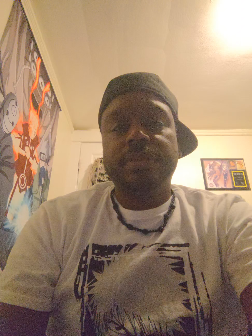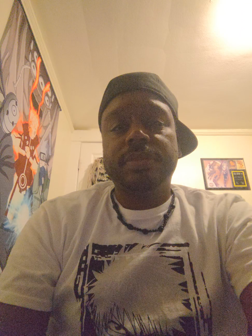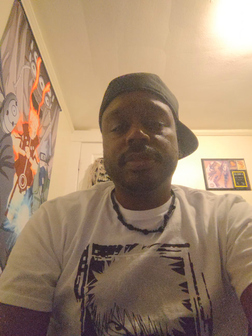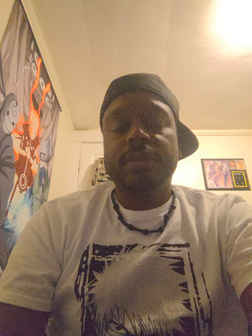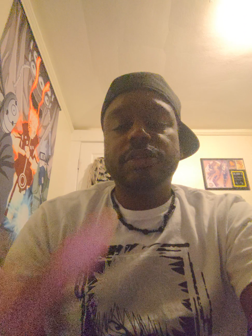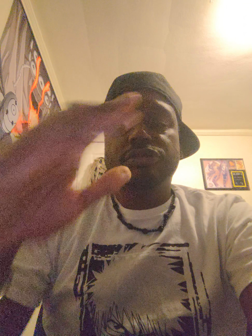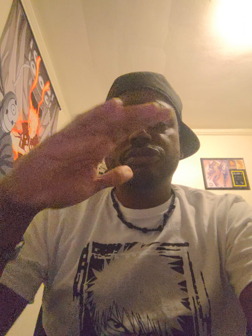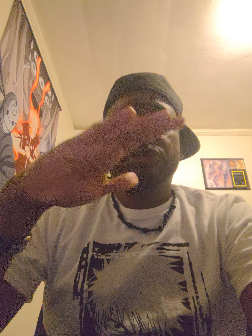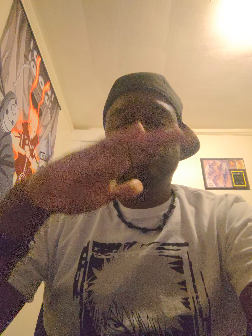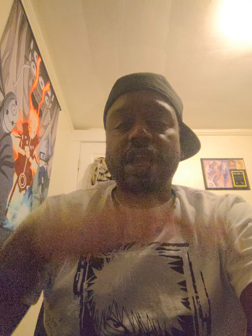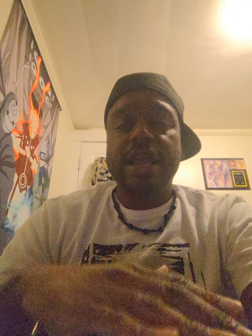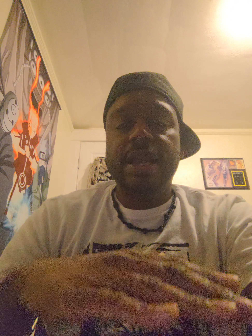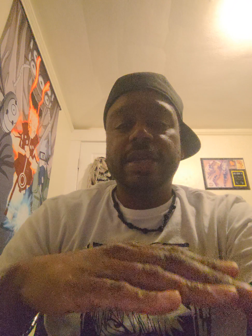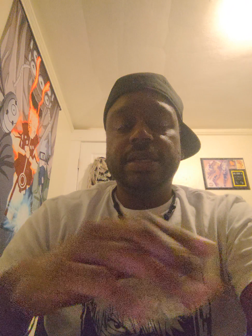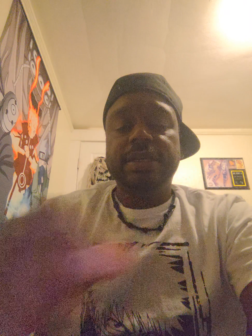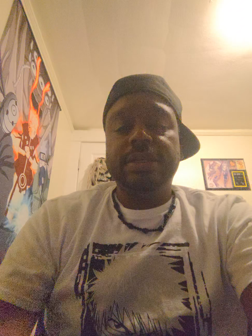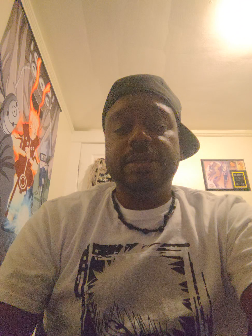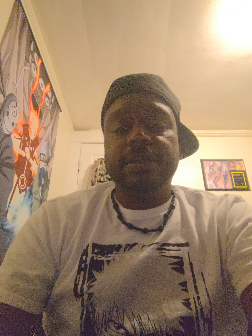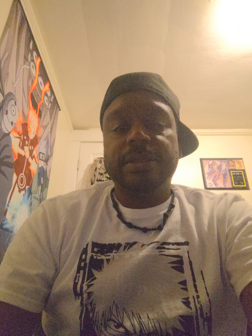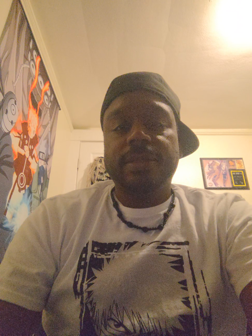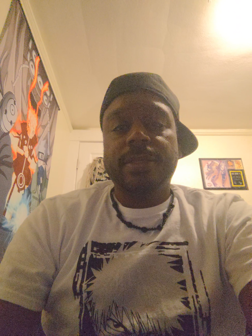child